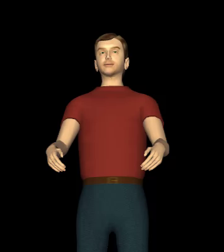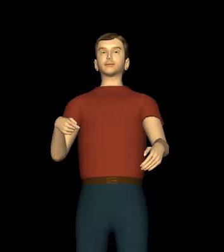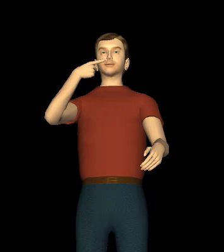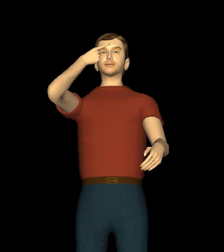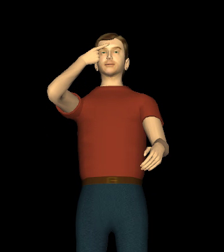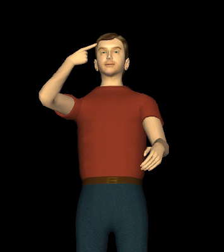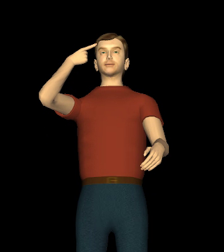ذكي